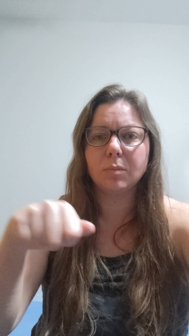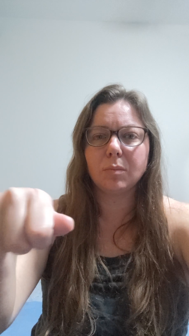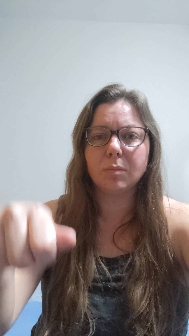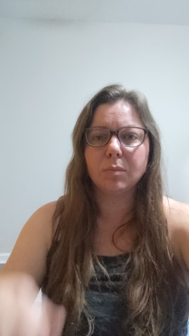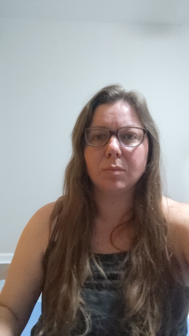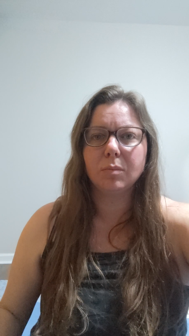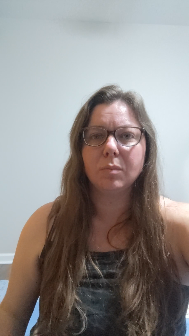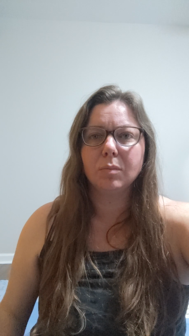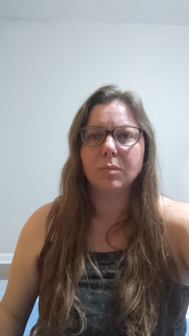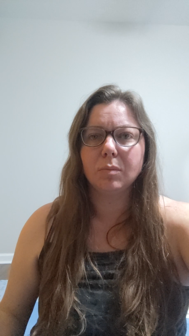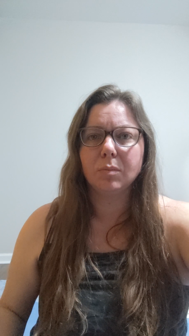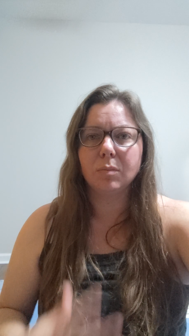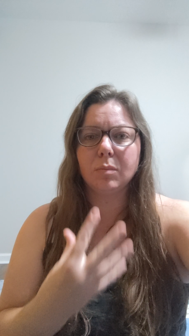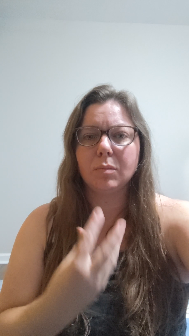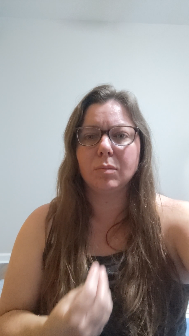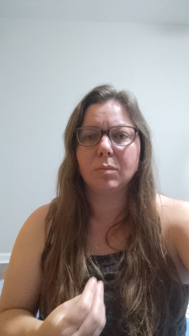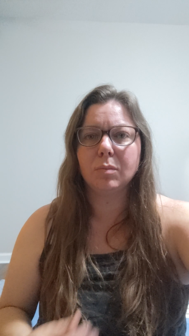poor